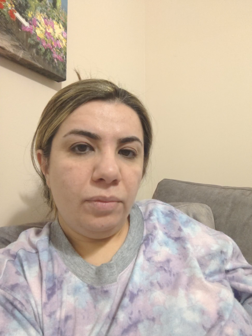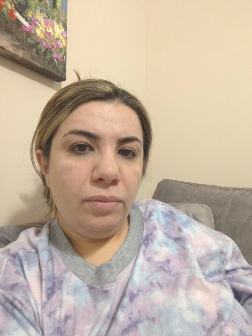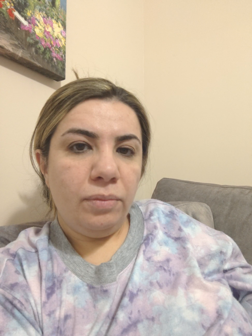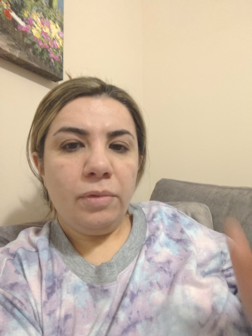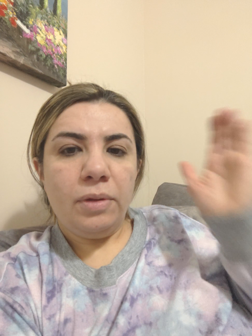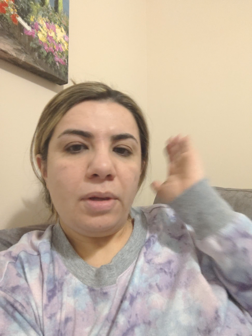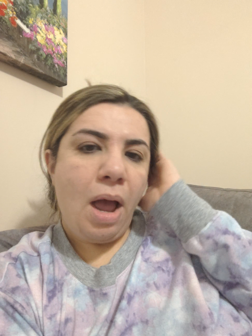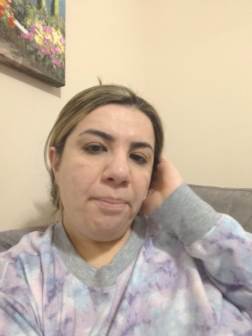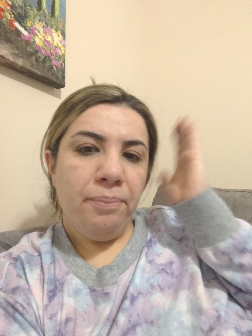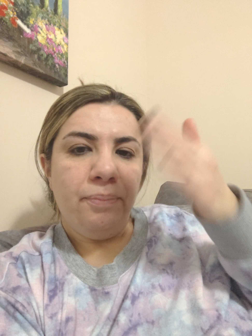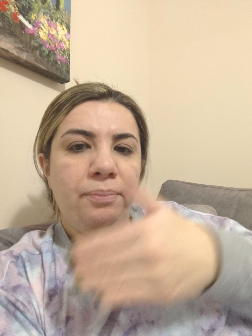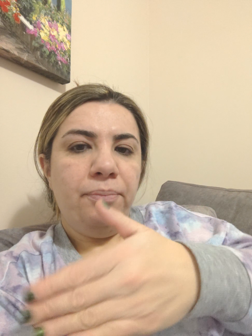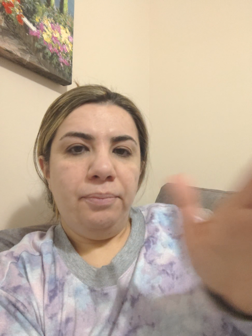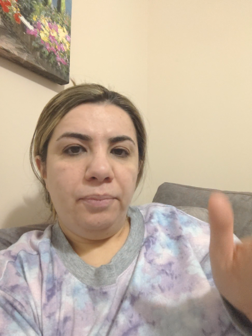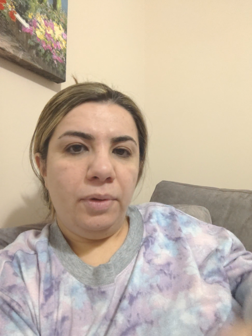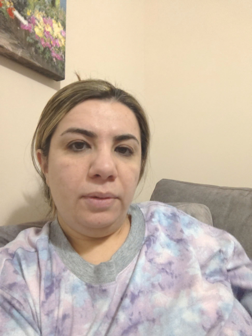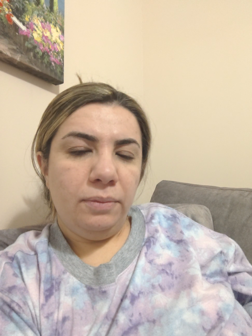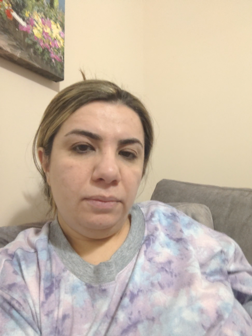bedroom